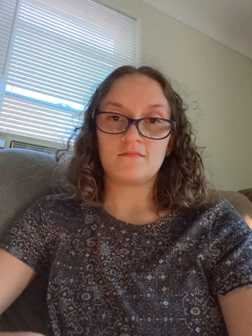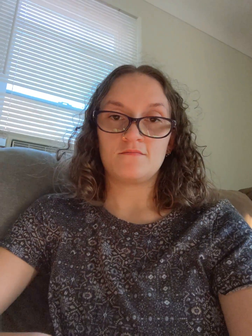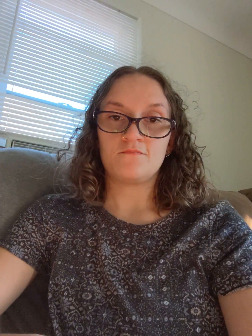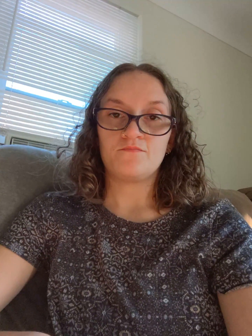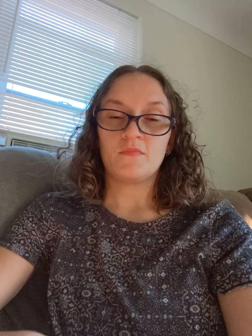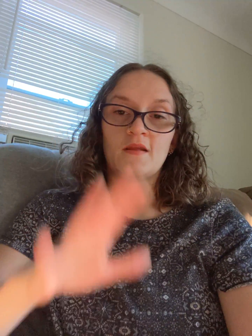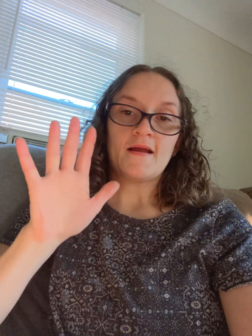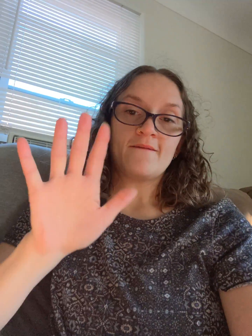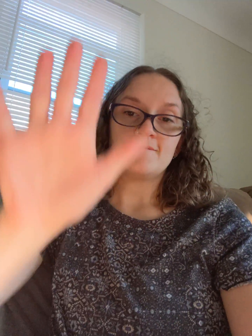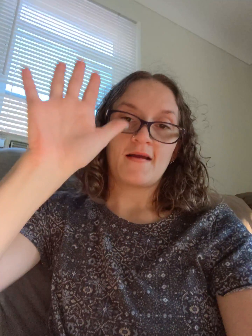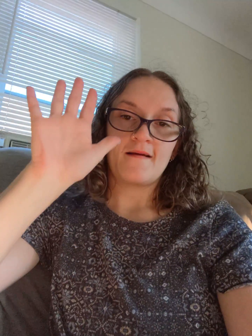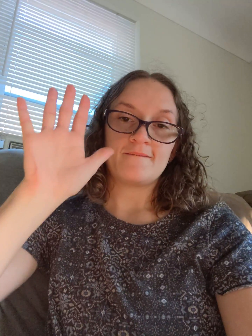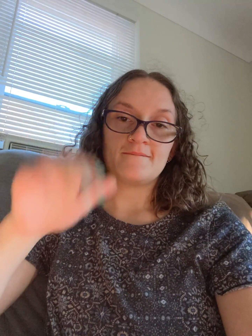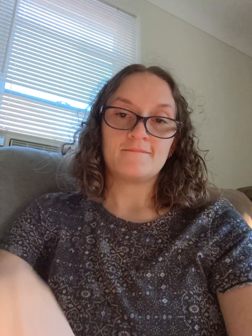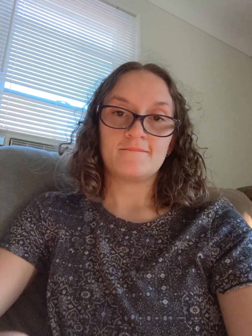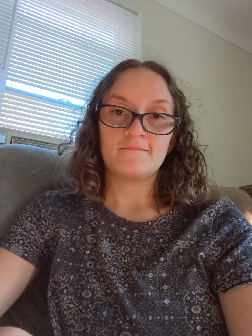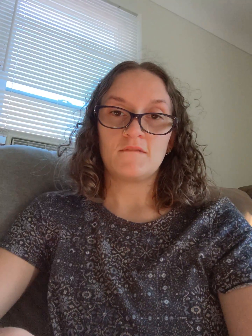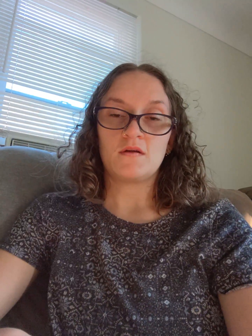give me five